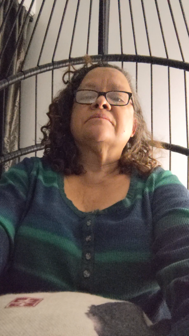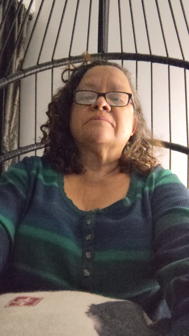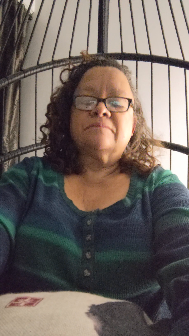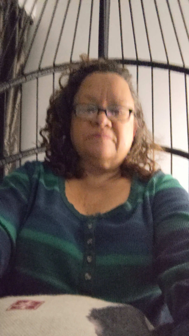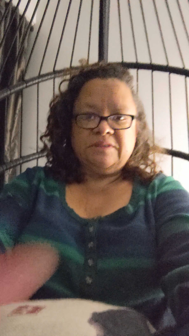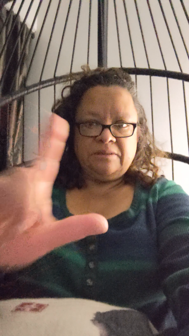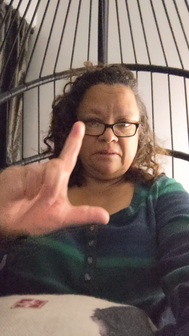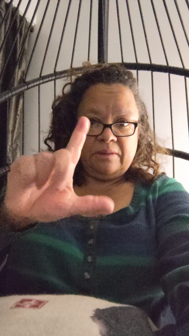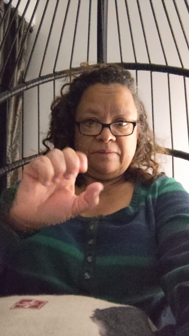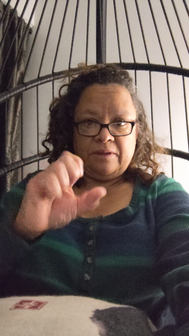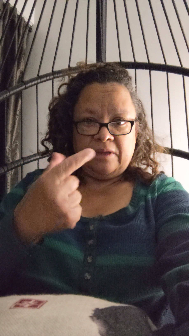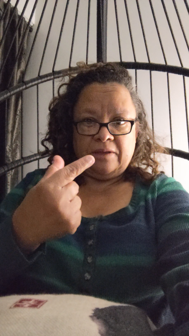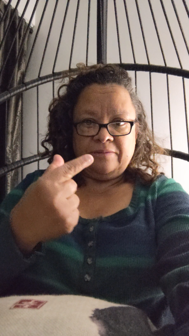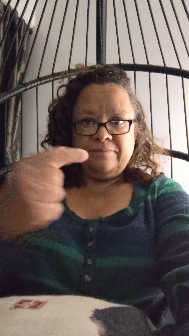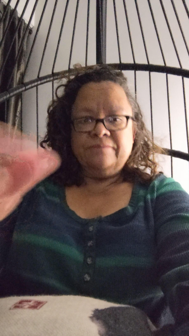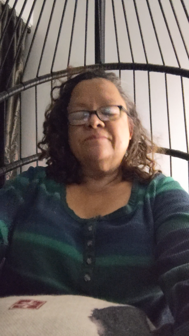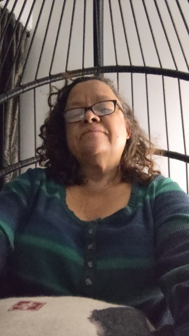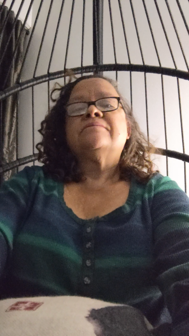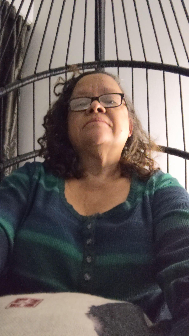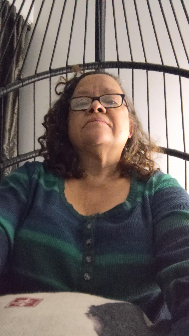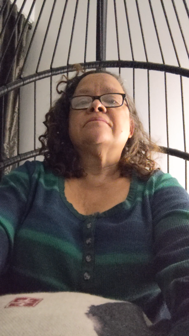leg